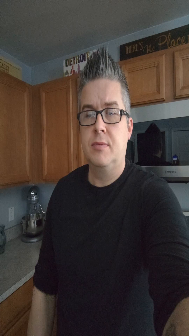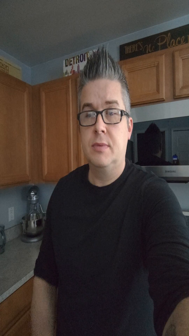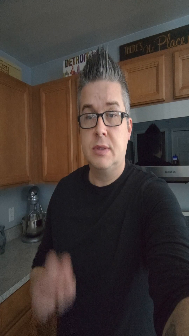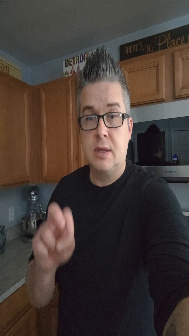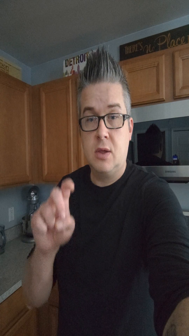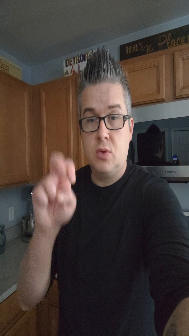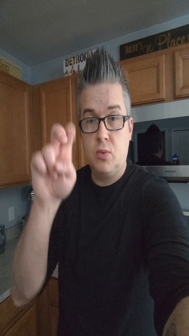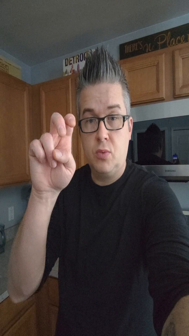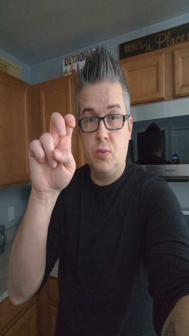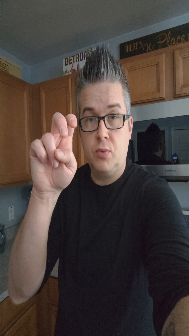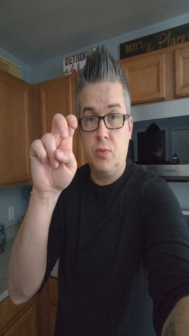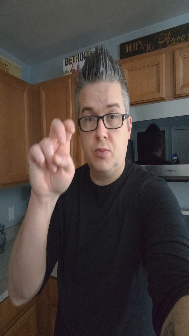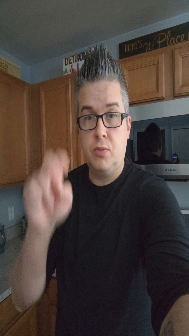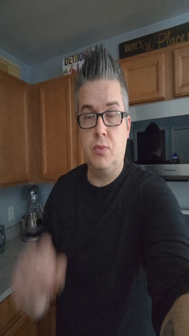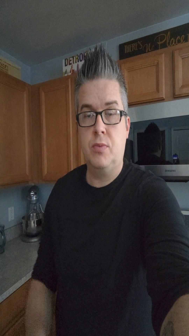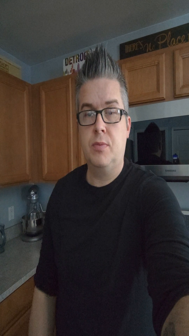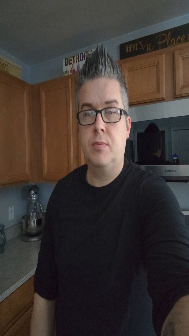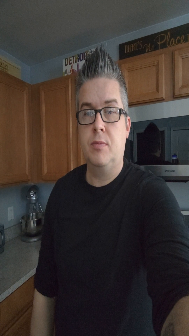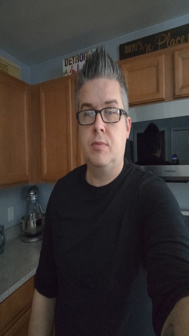stairs